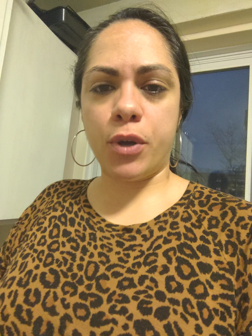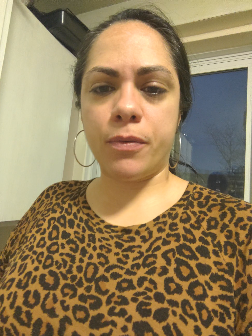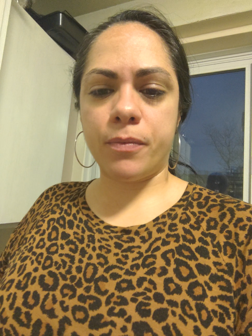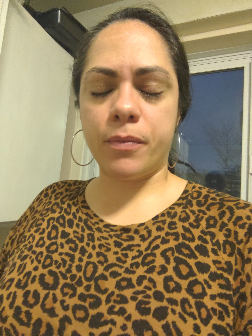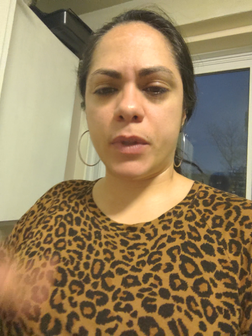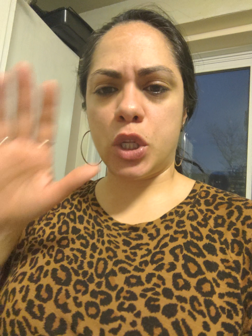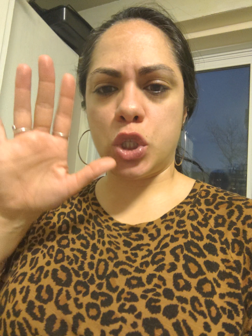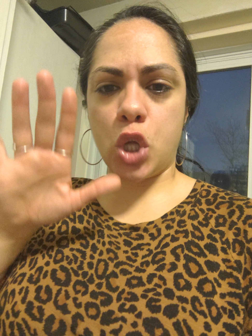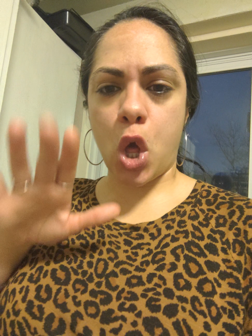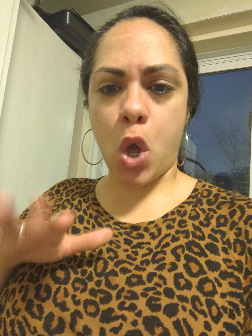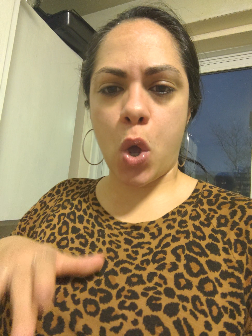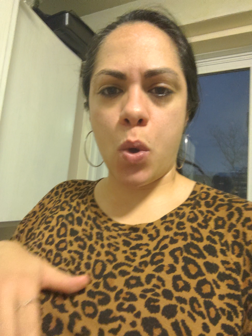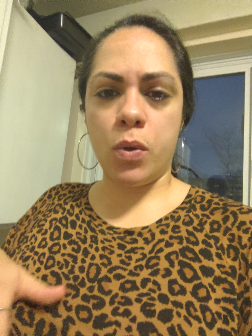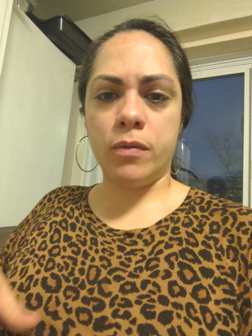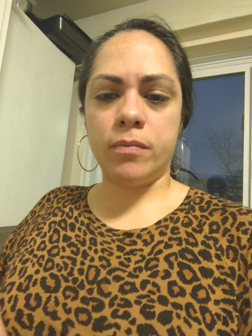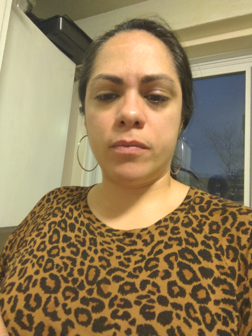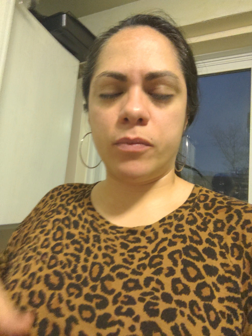snow